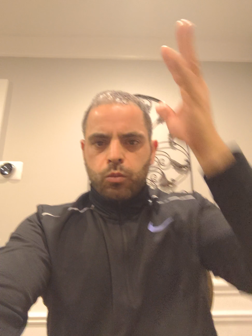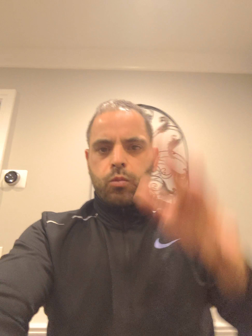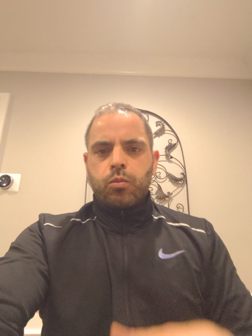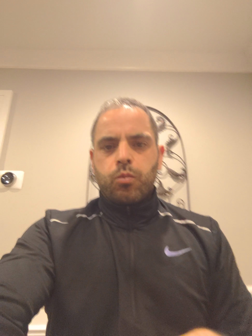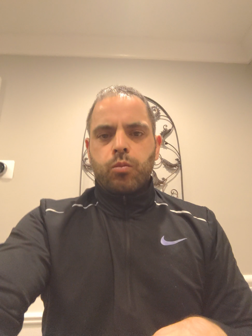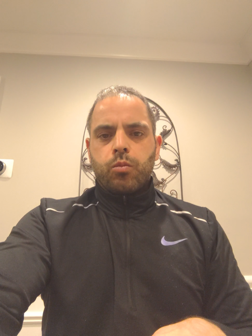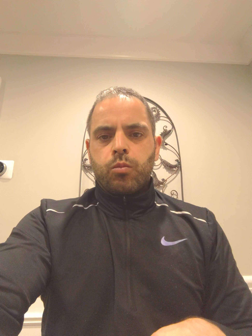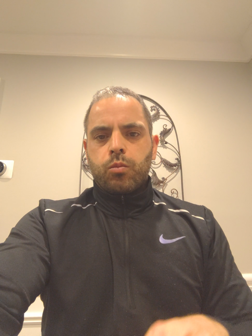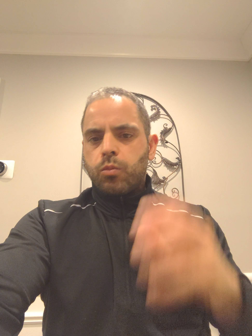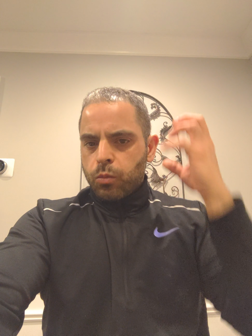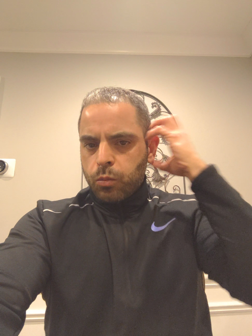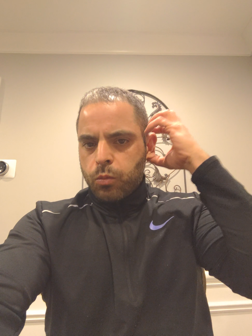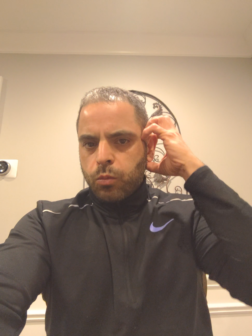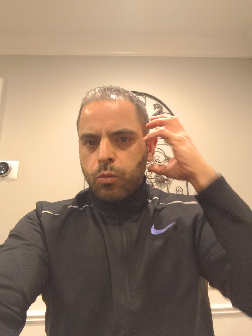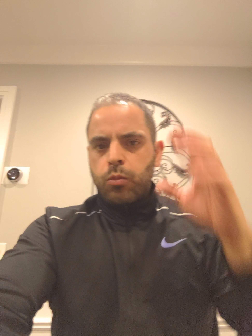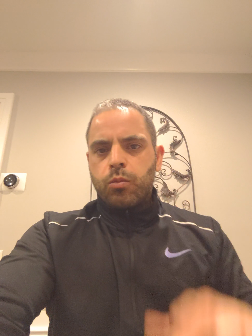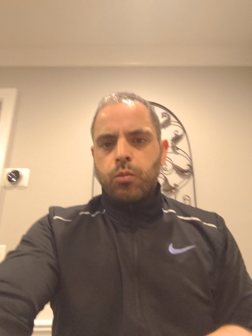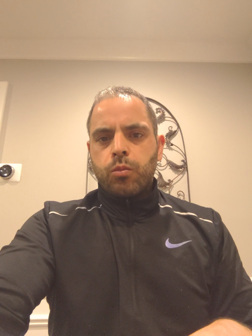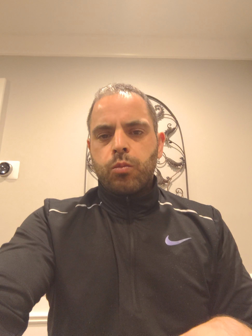radio